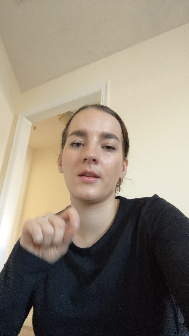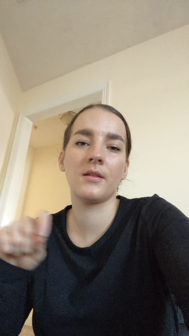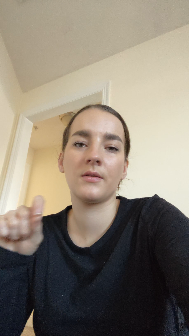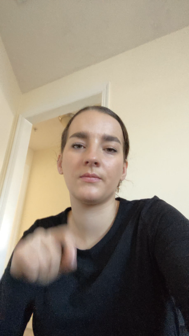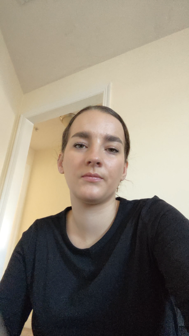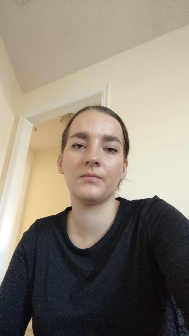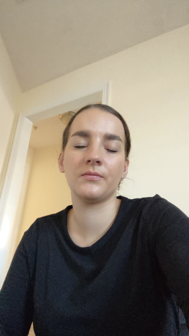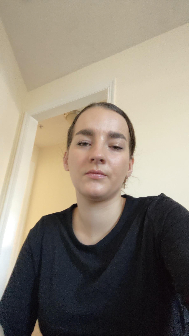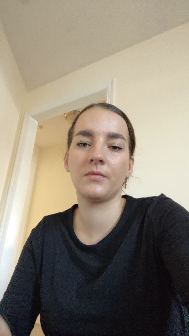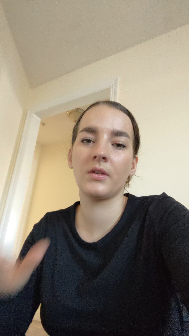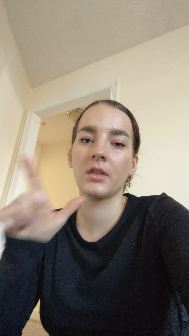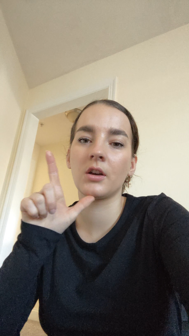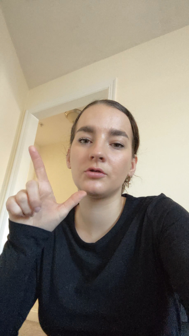lunch